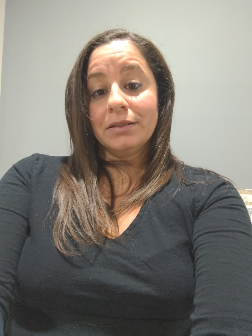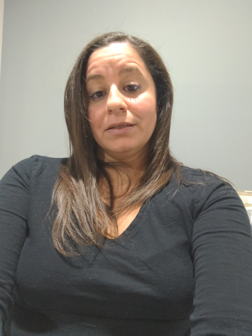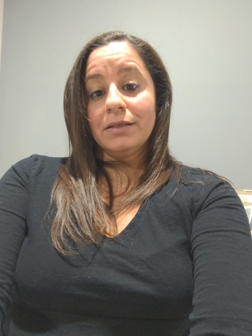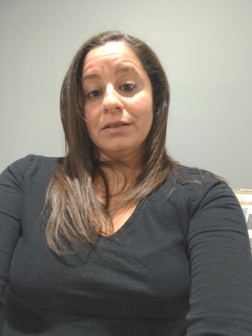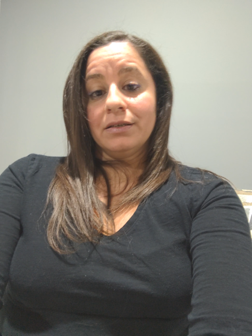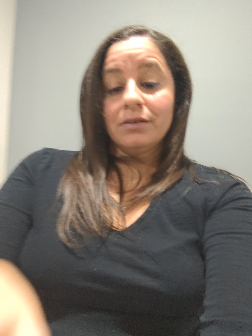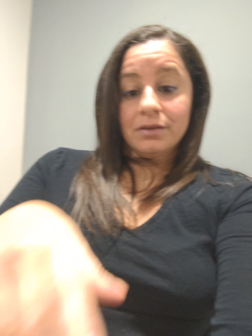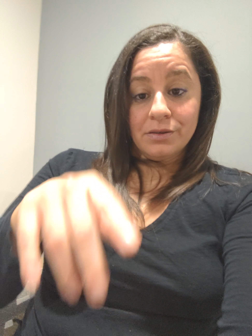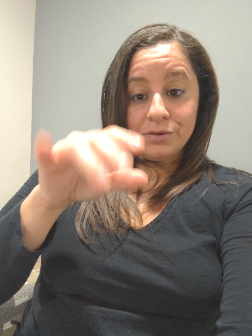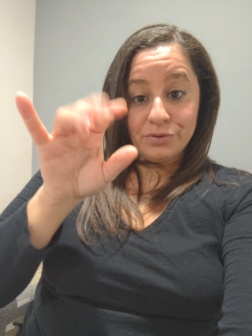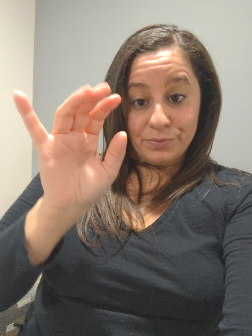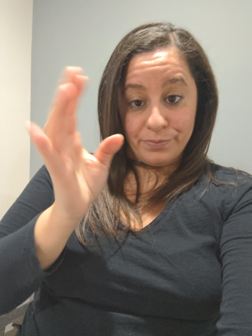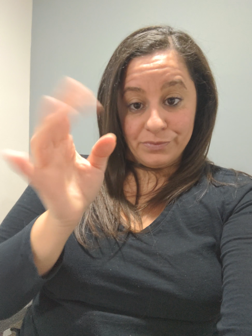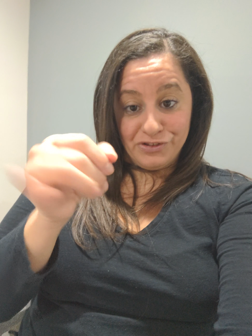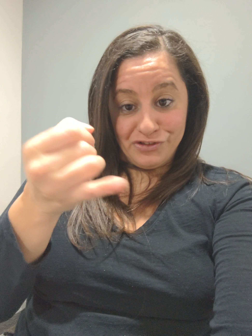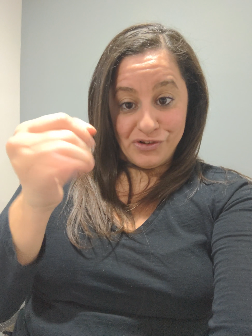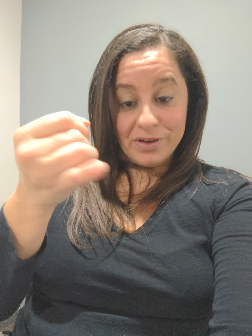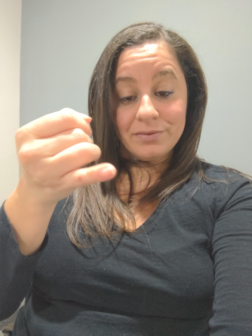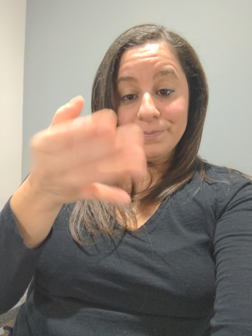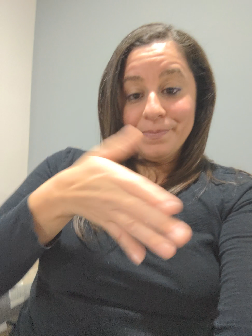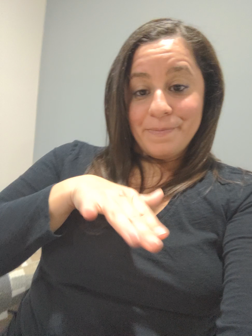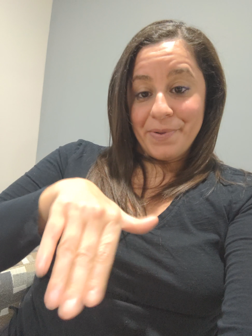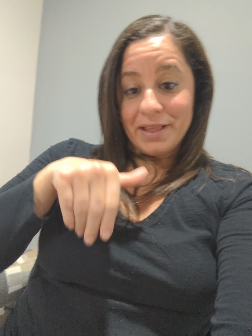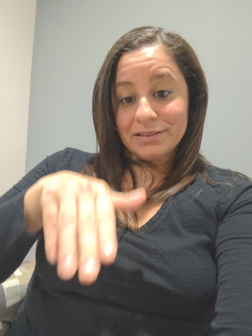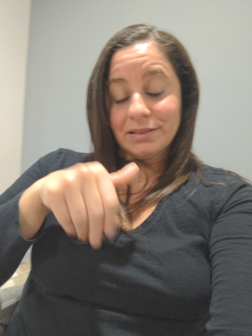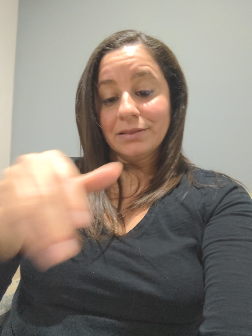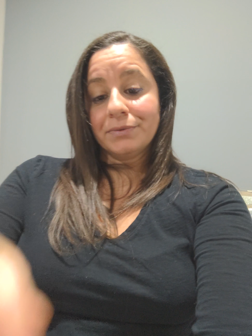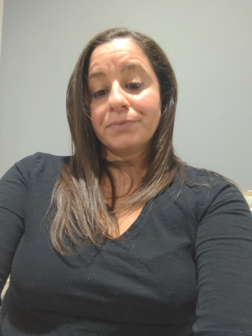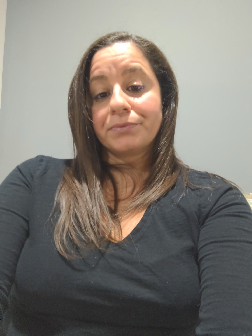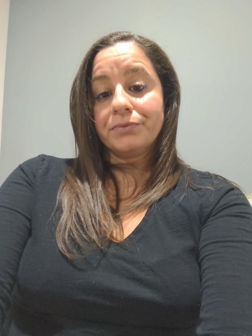jeans